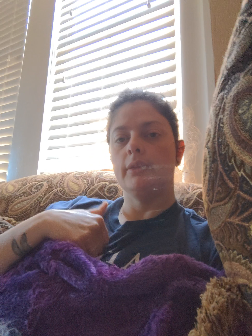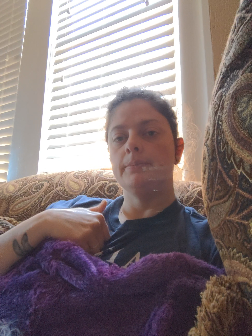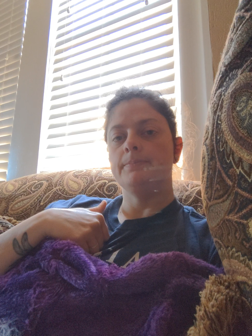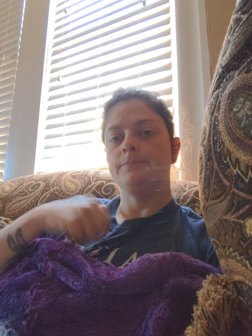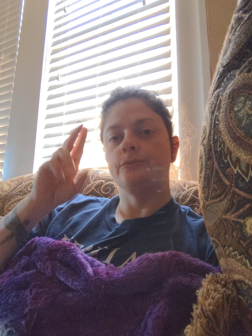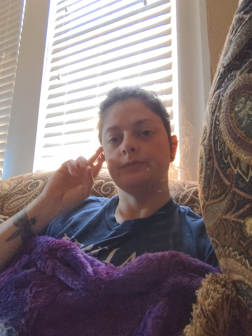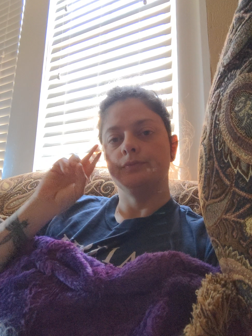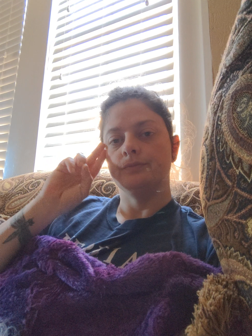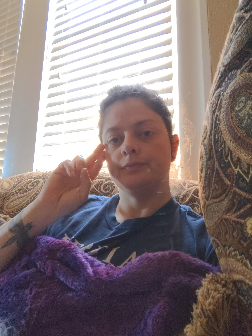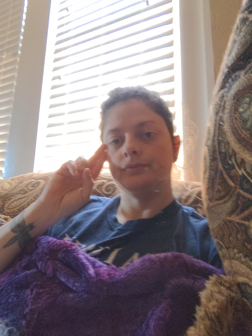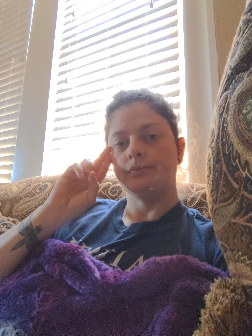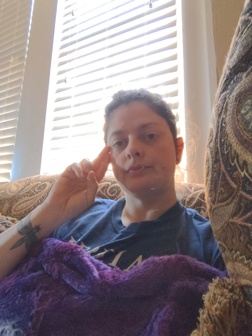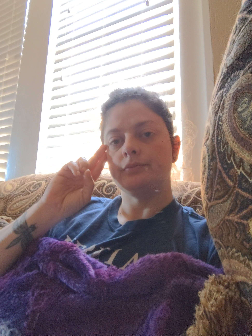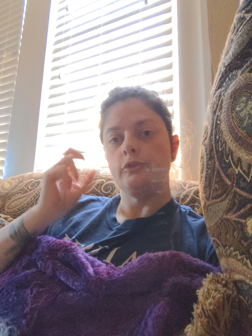uncle